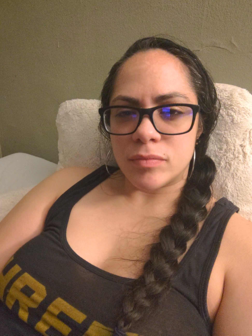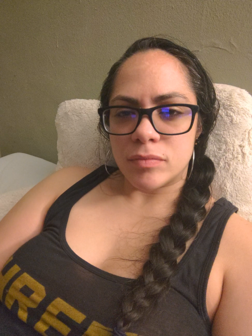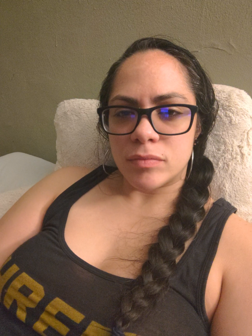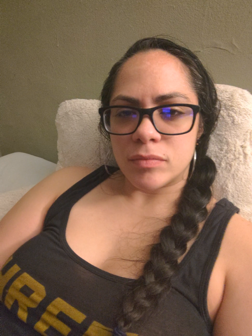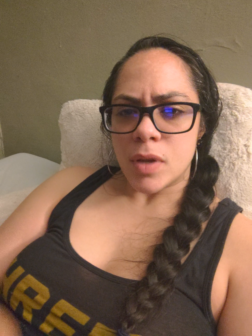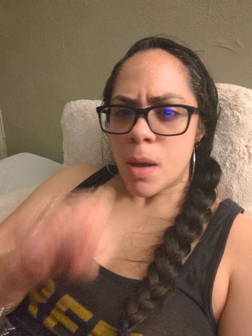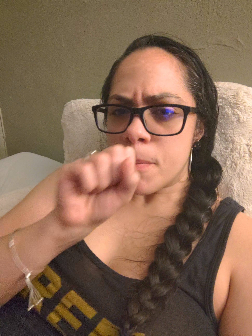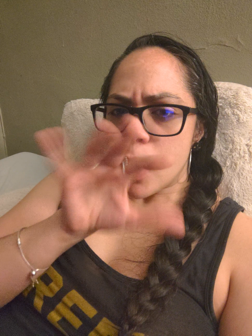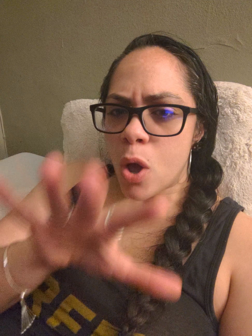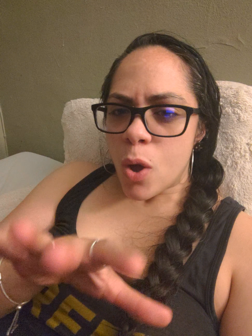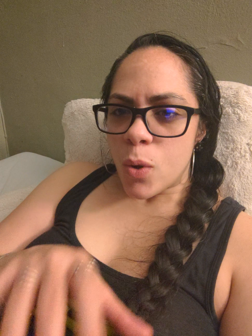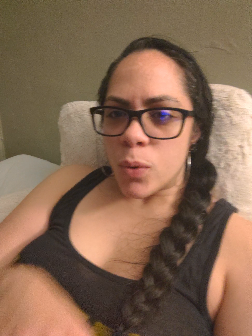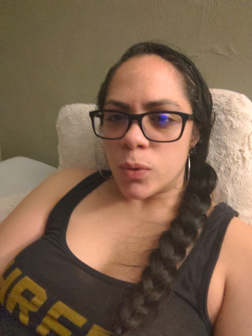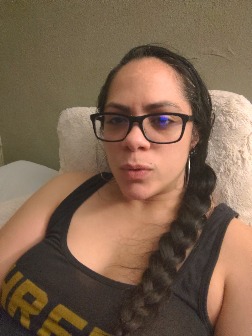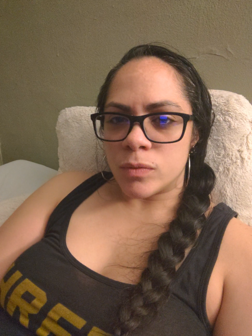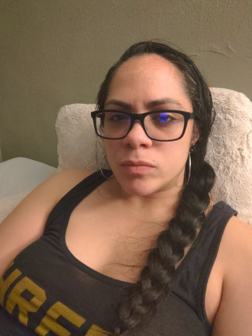blow